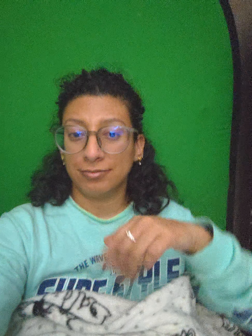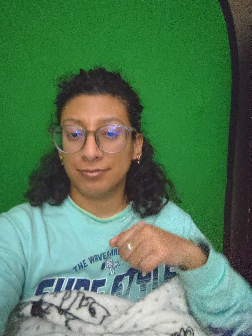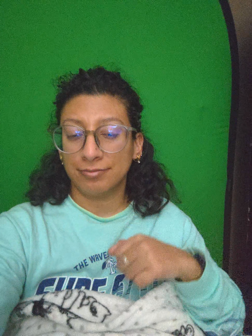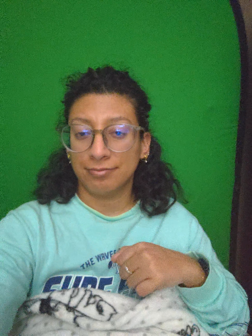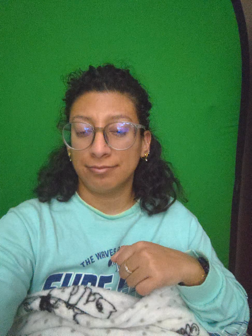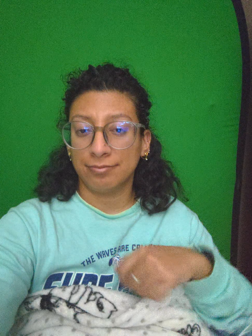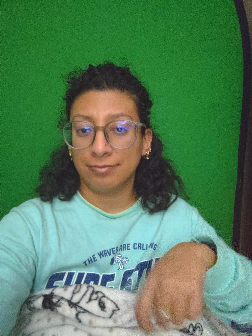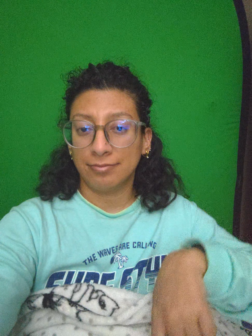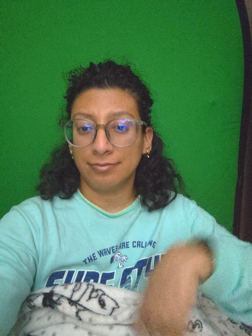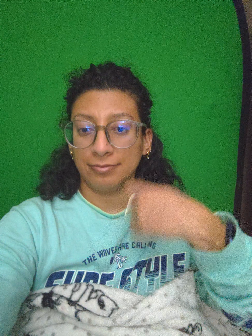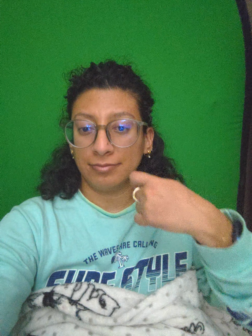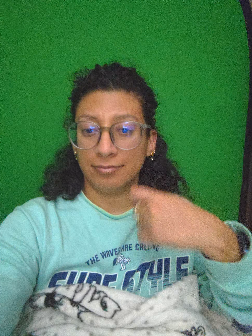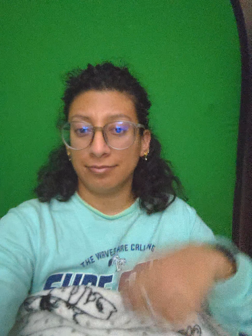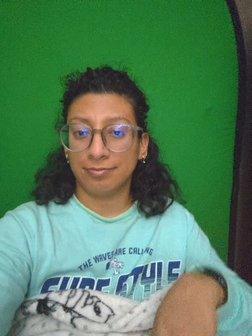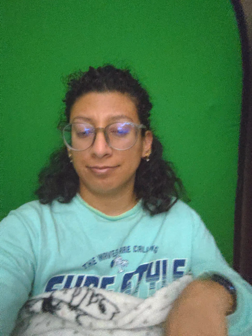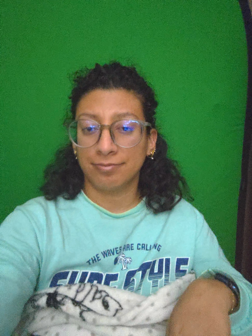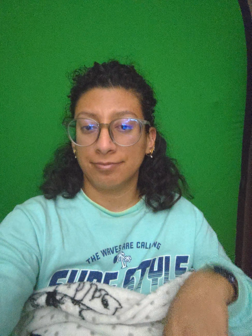zipper